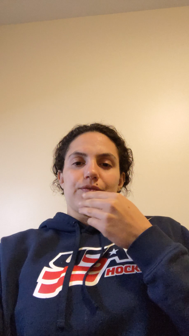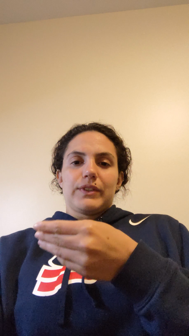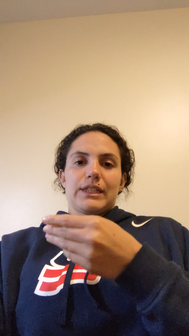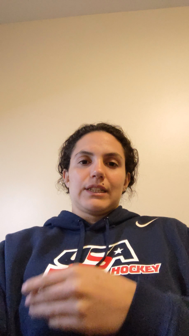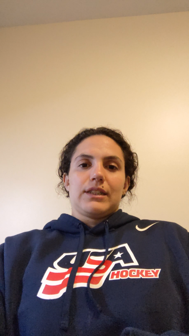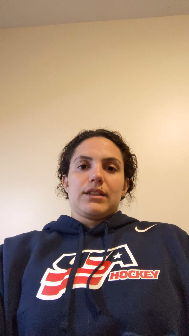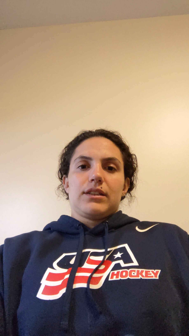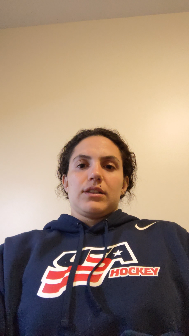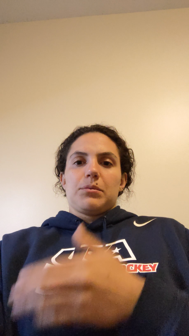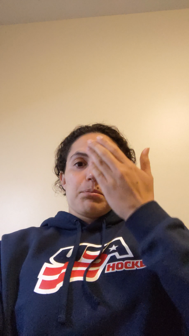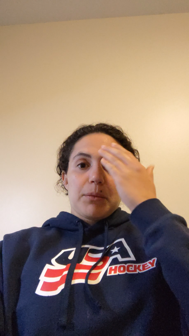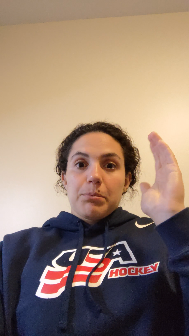peekaboo